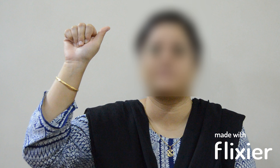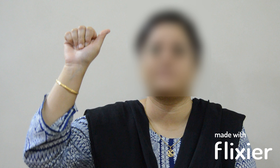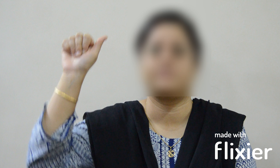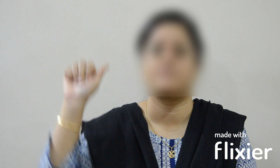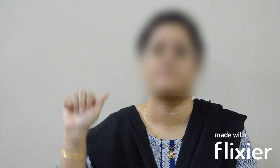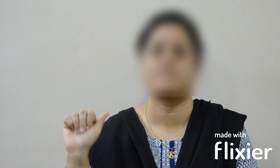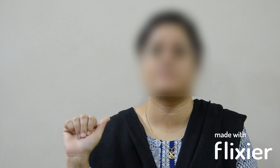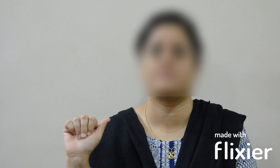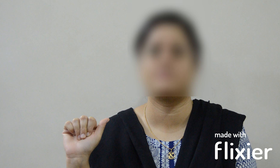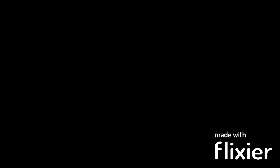آ